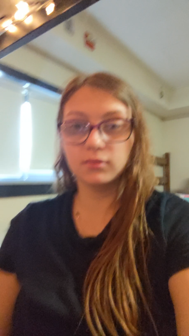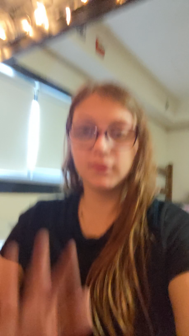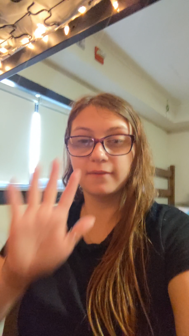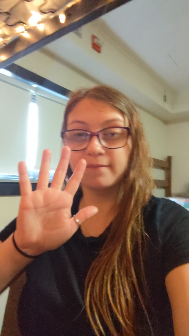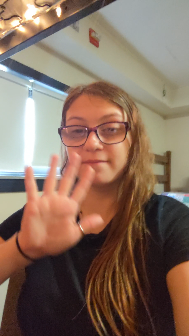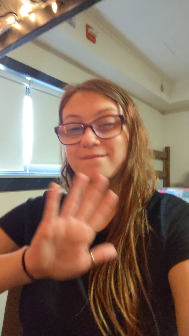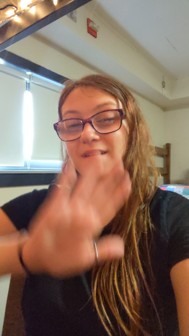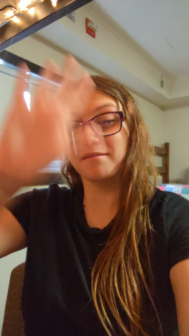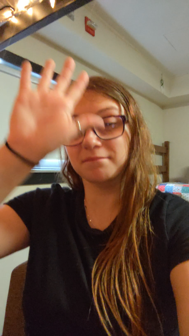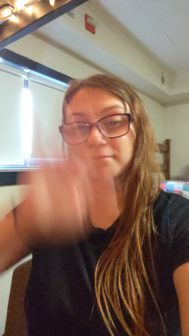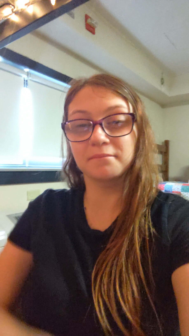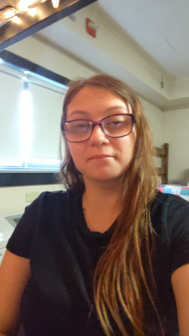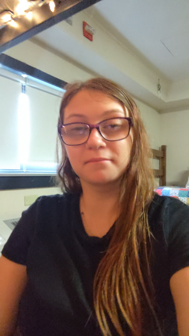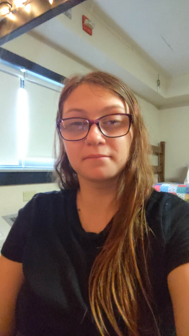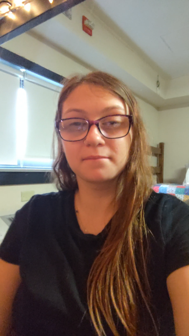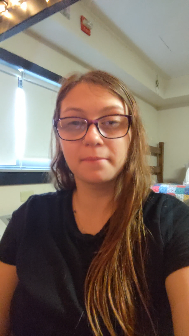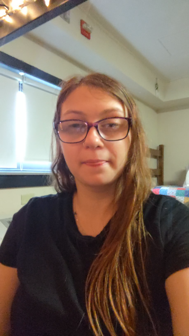give me five